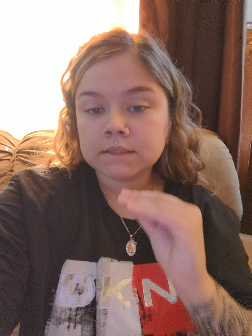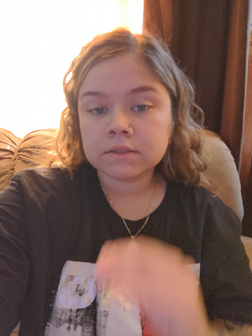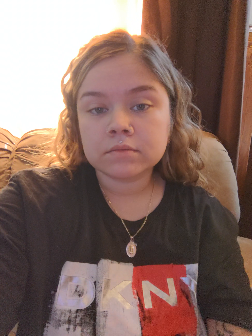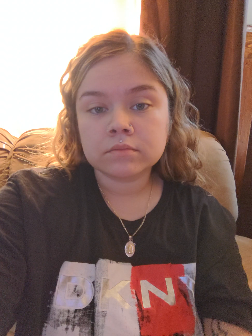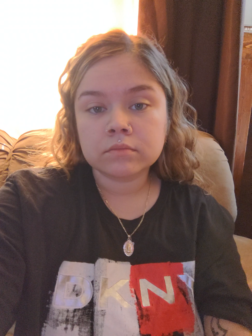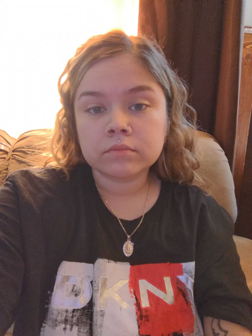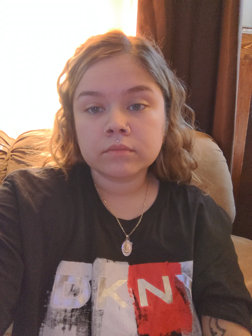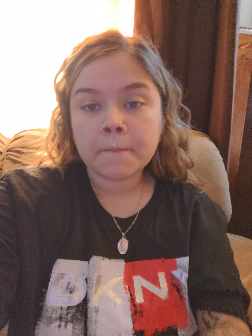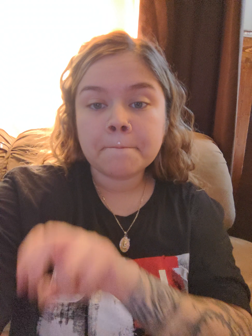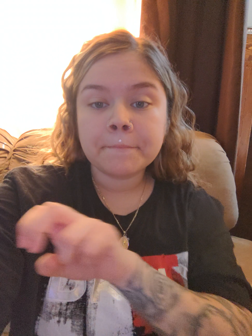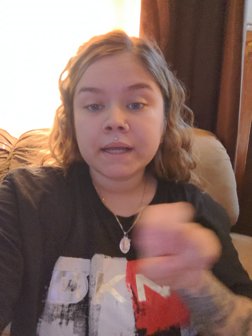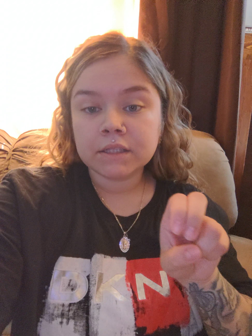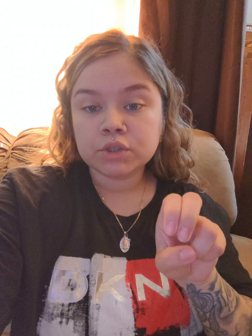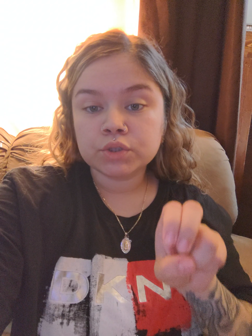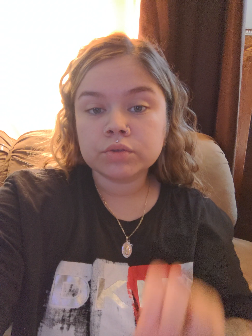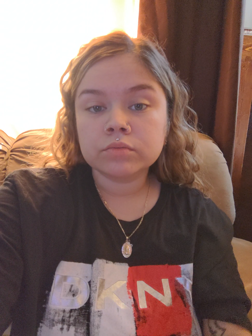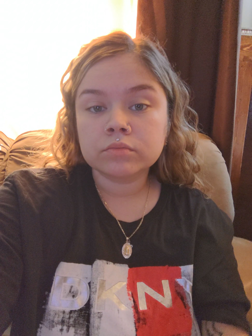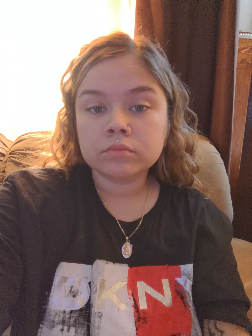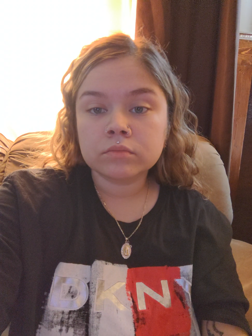bench